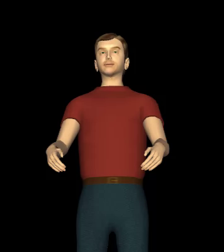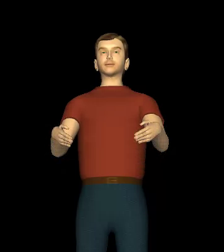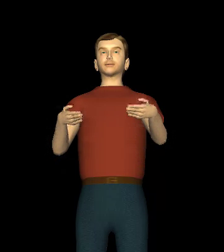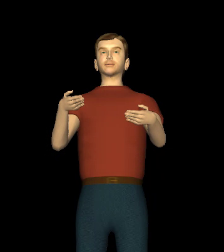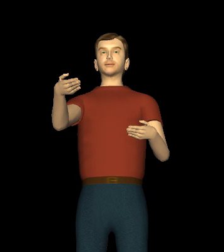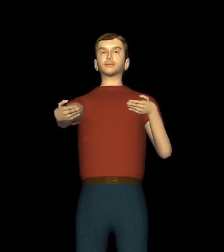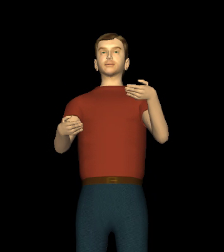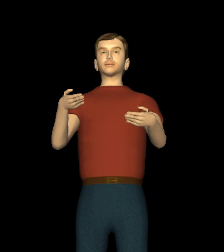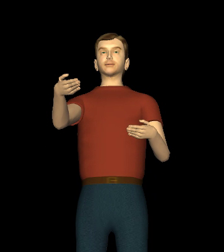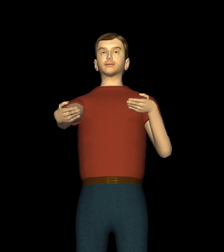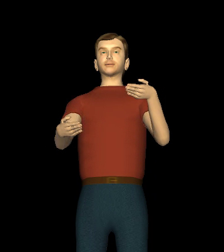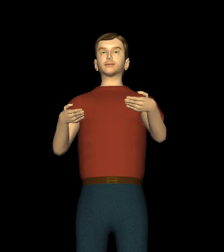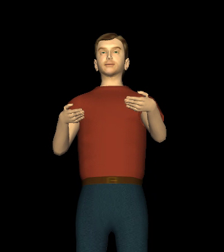يبادل